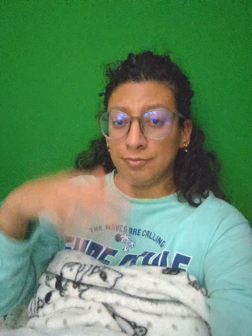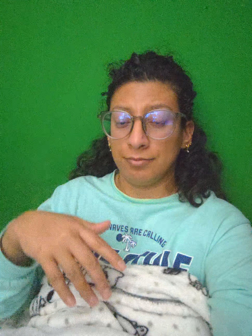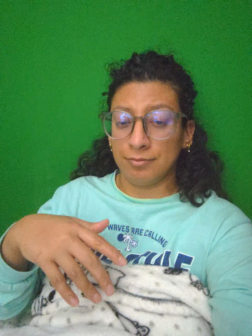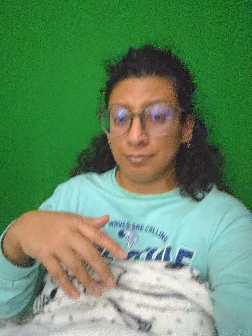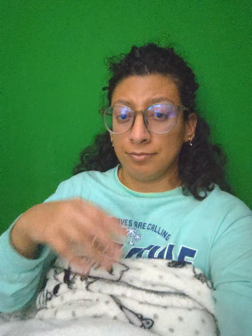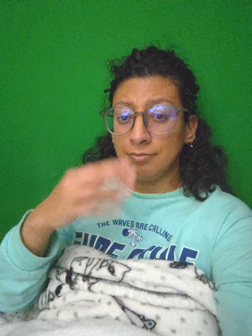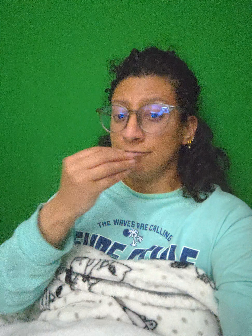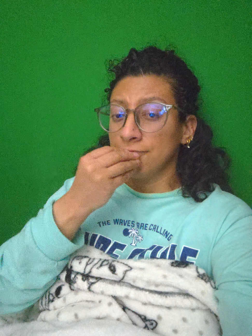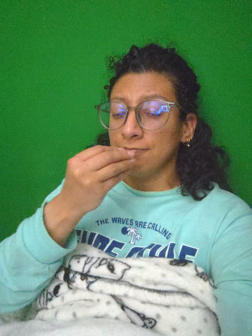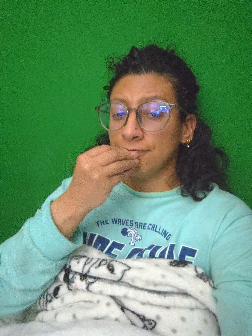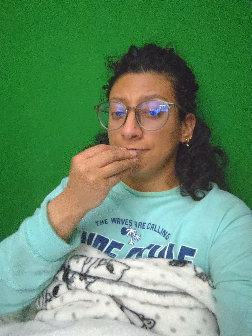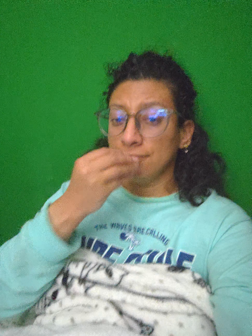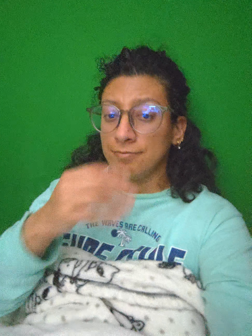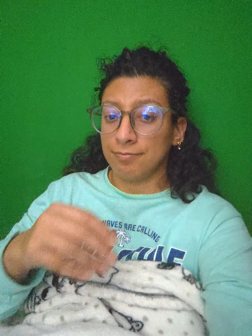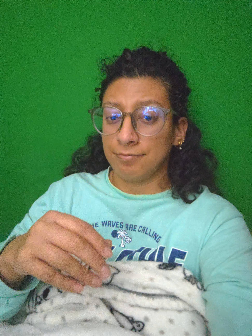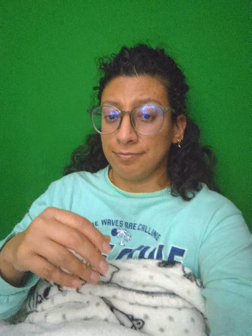food